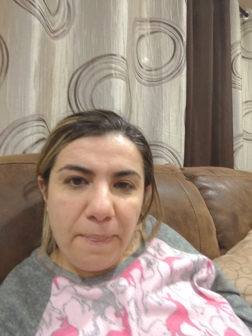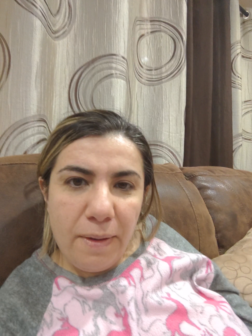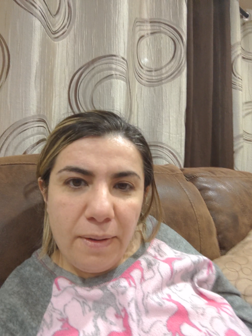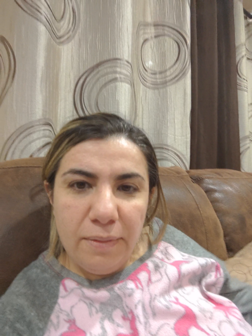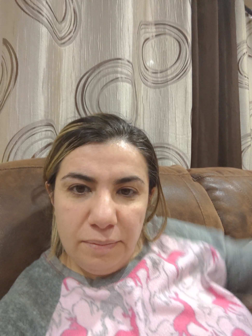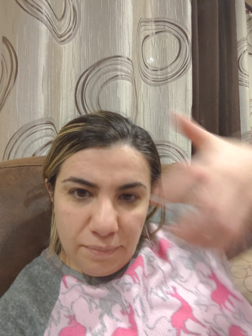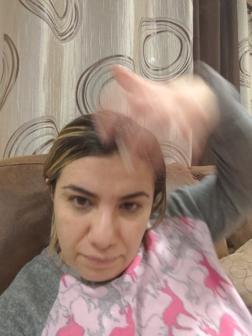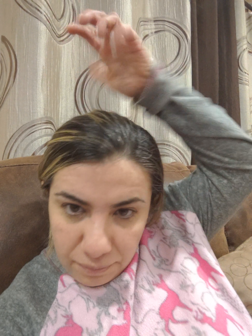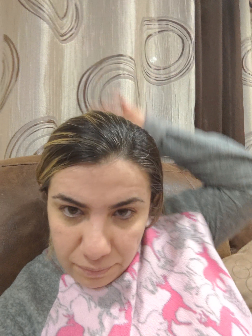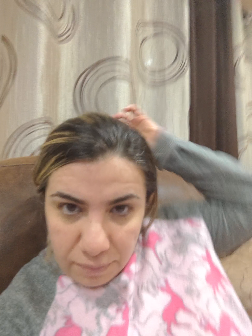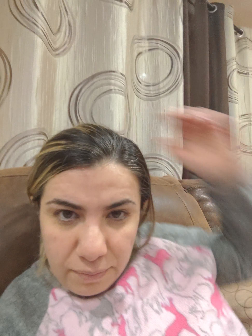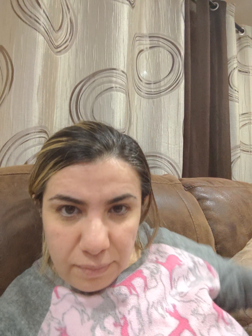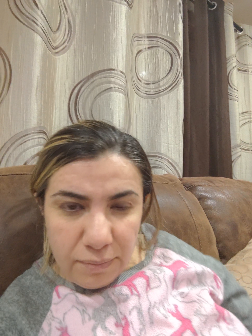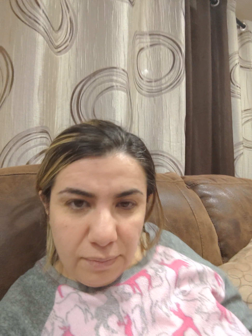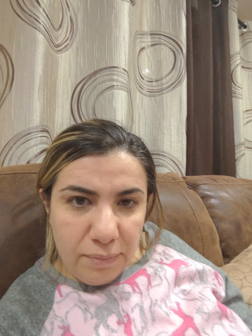lion